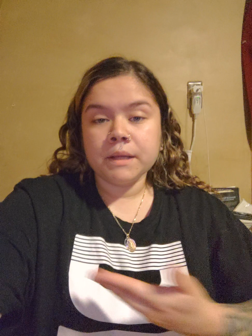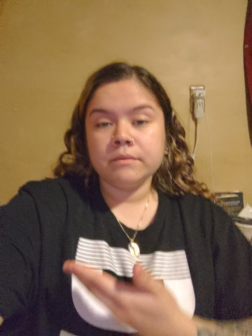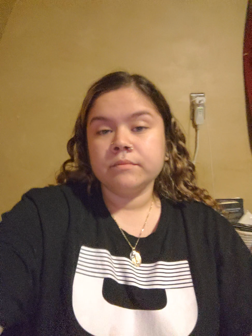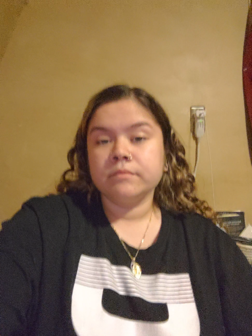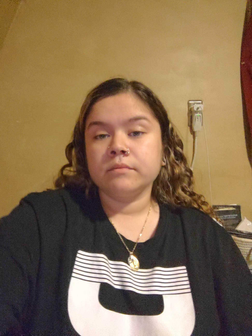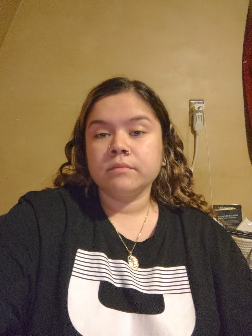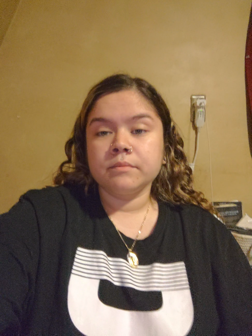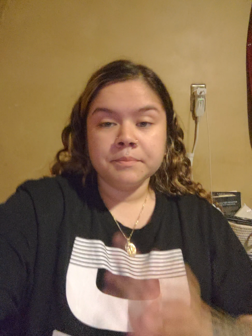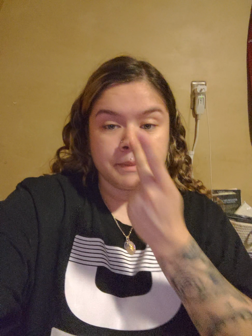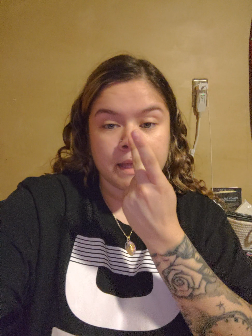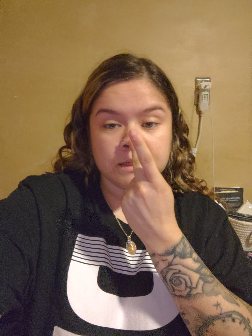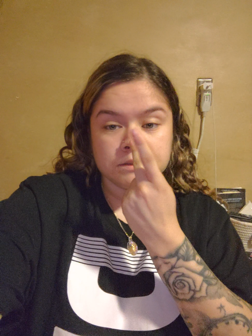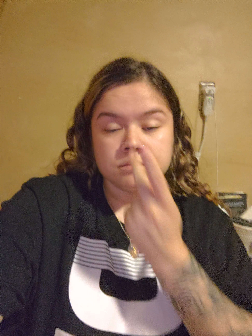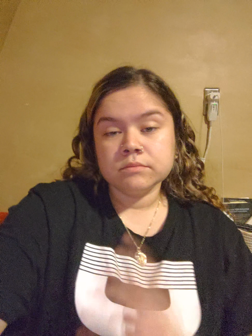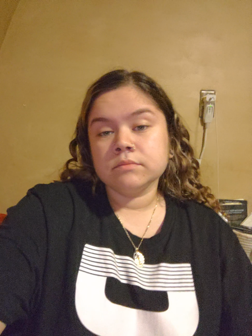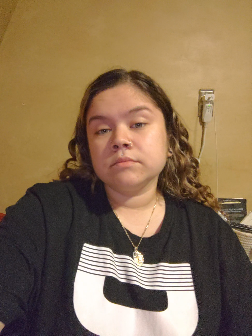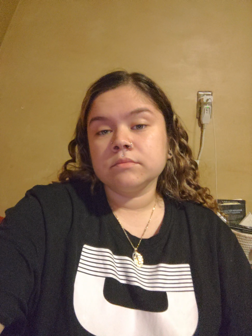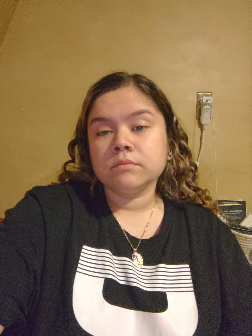penis